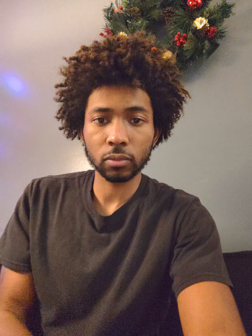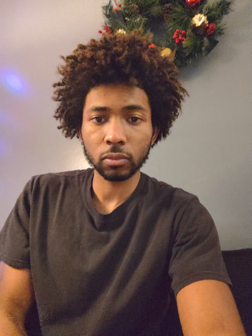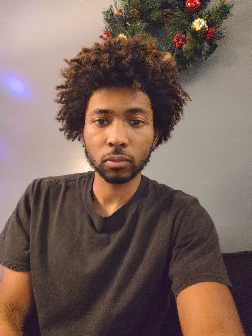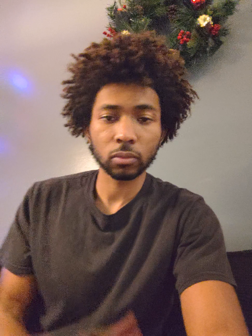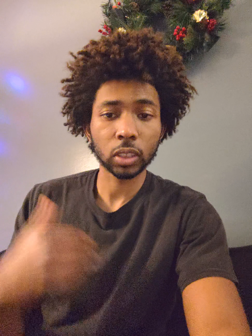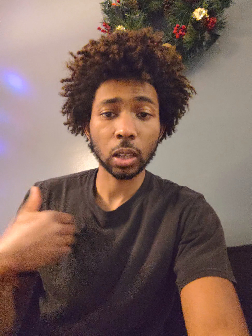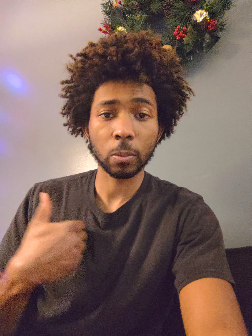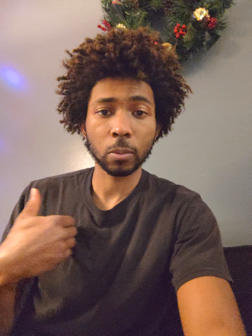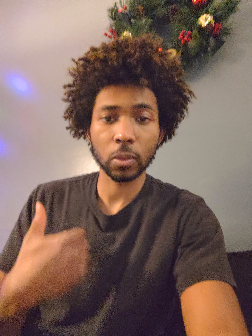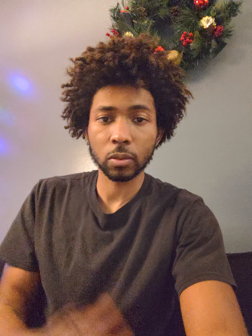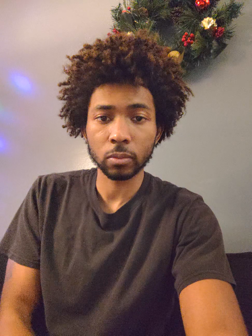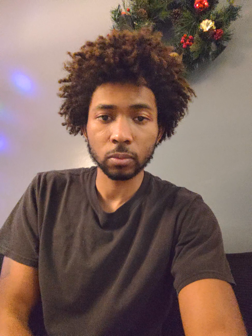animal